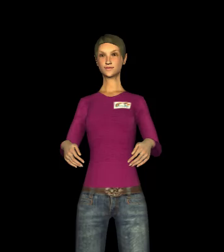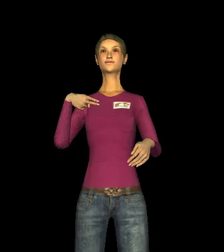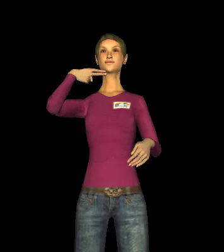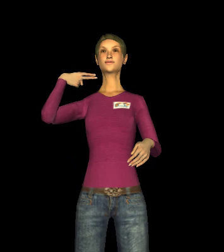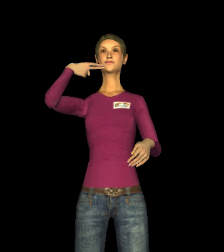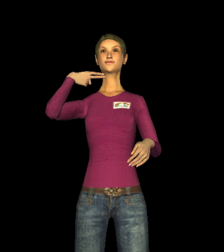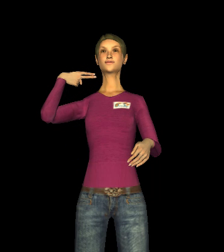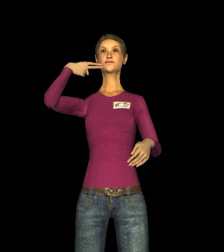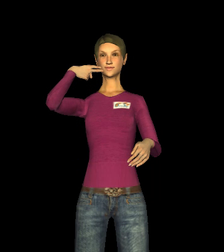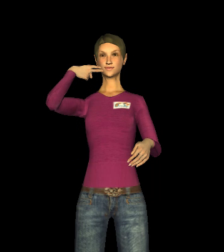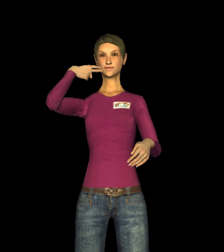نوفمبر